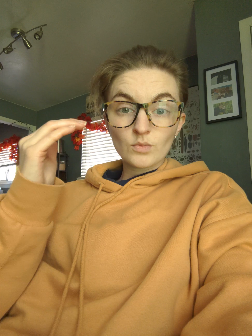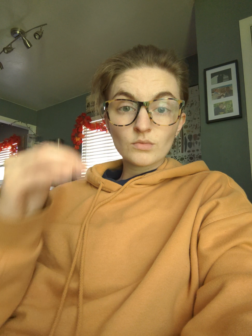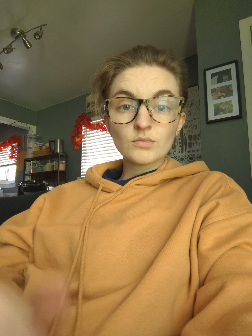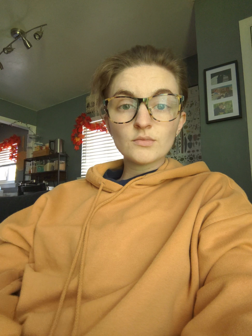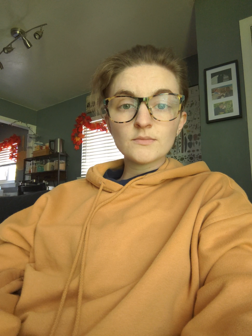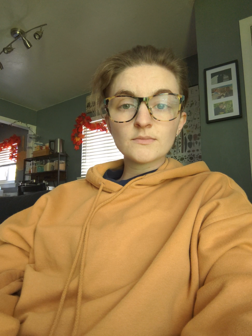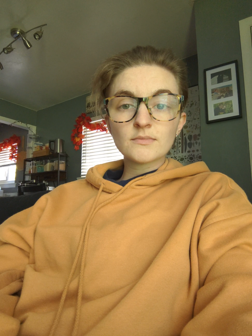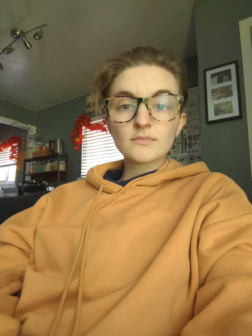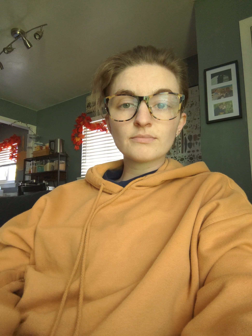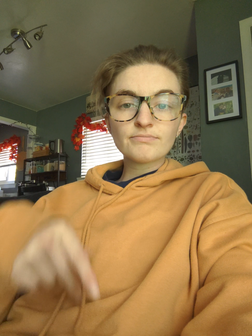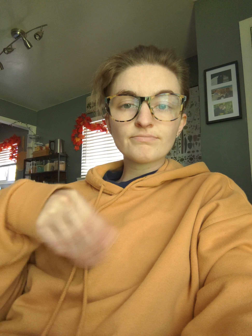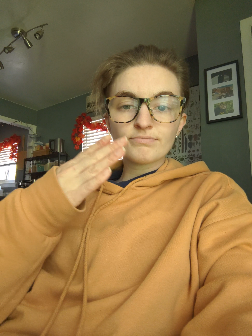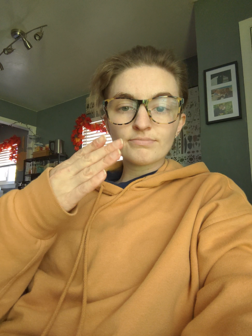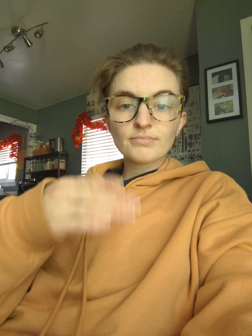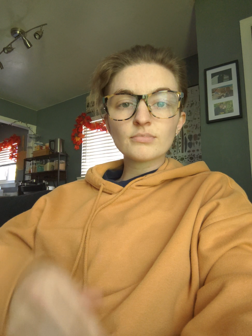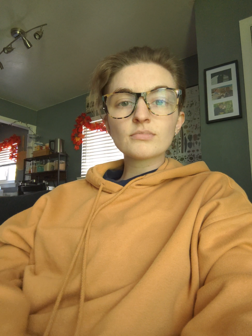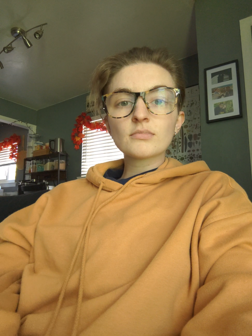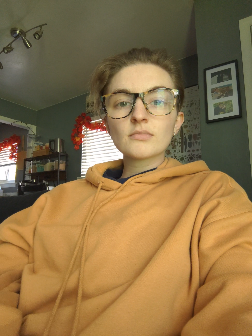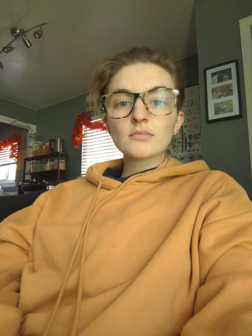kick